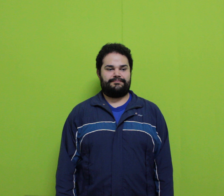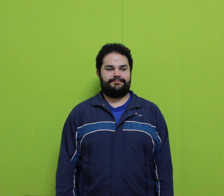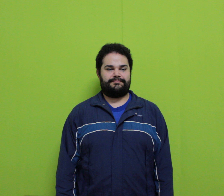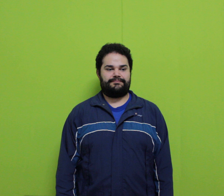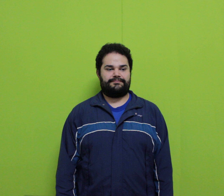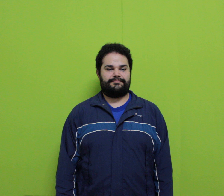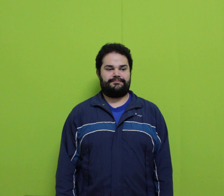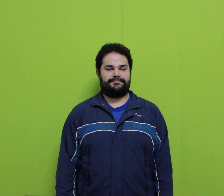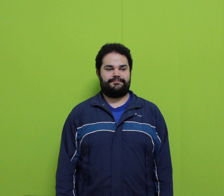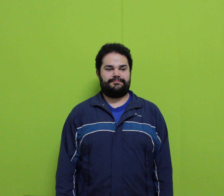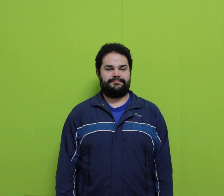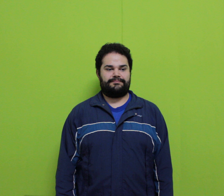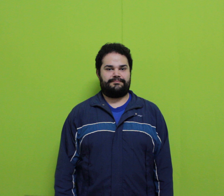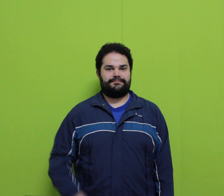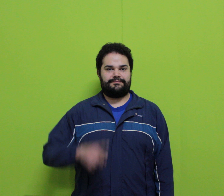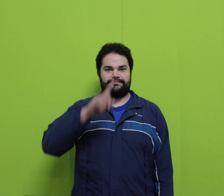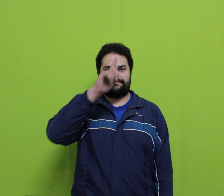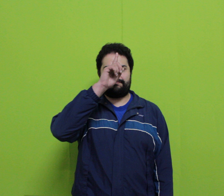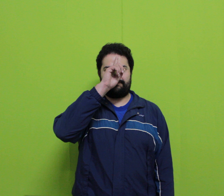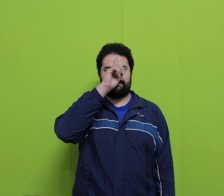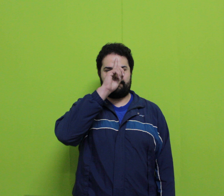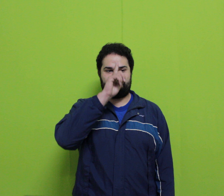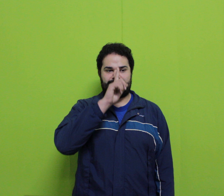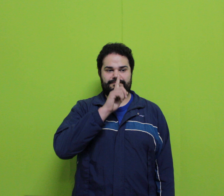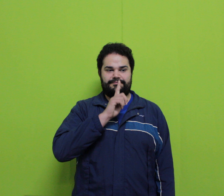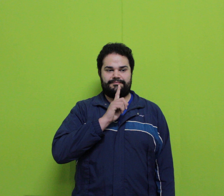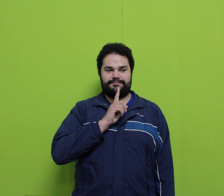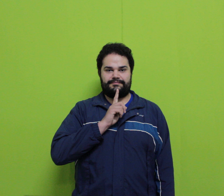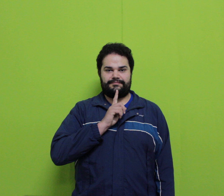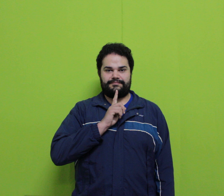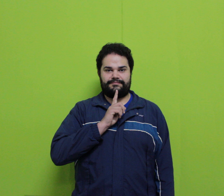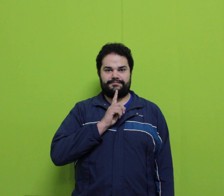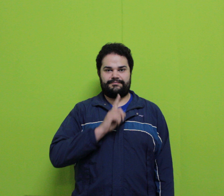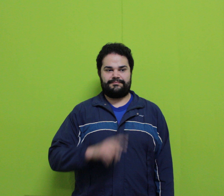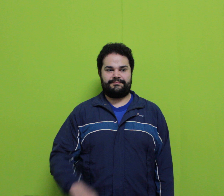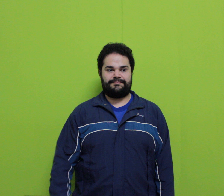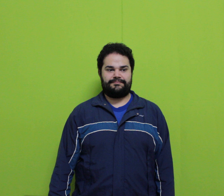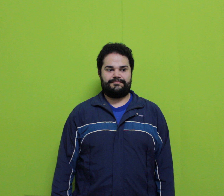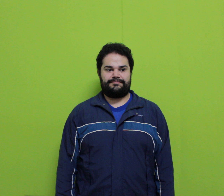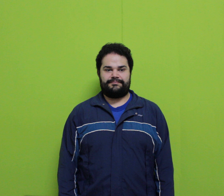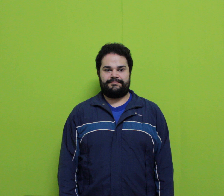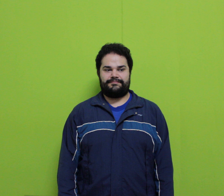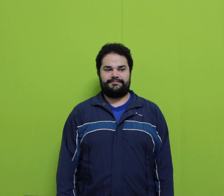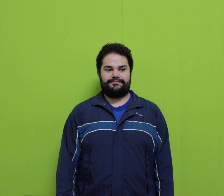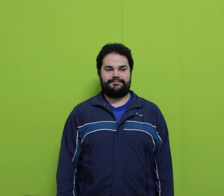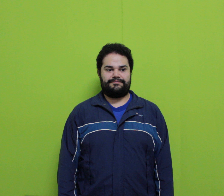amarelo